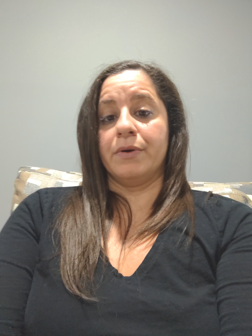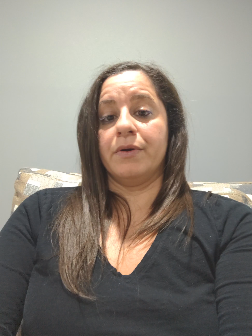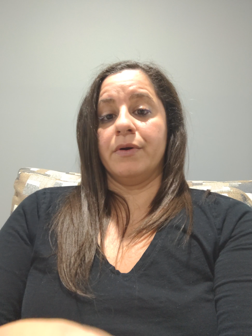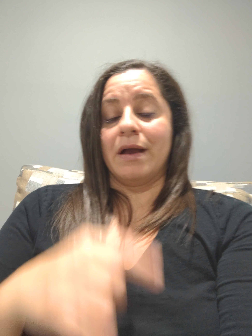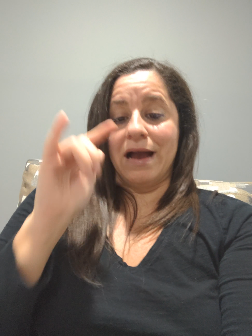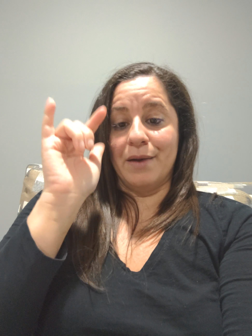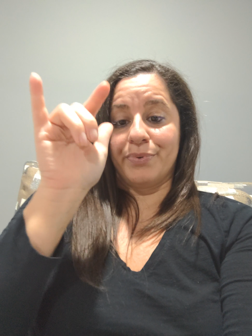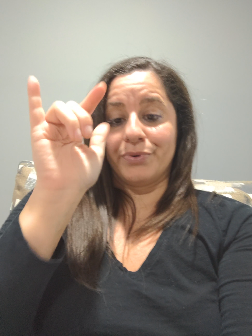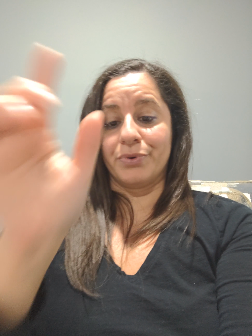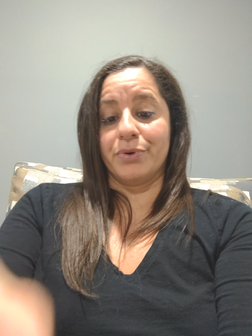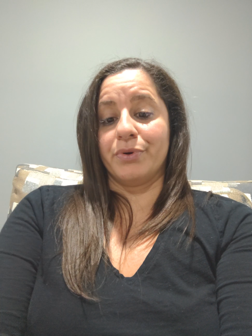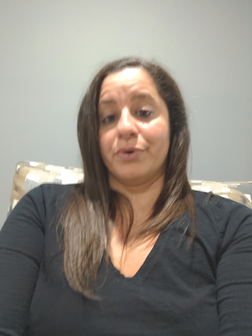airplane